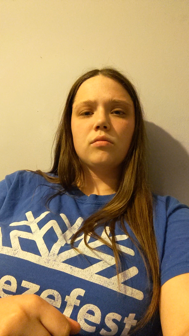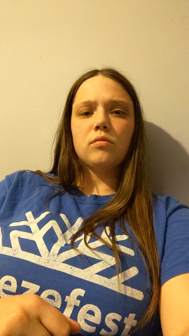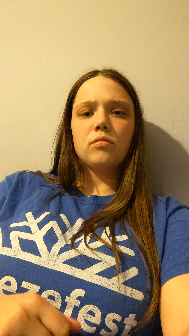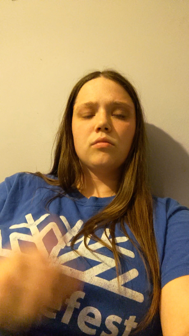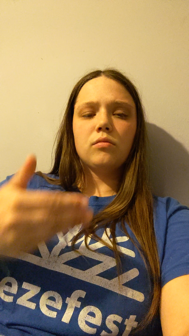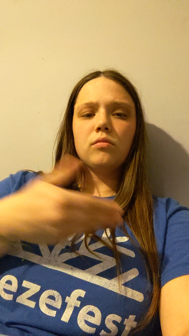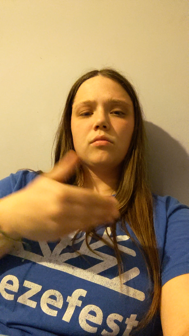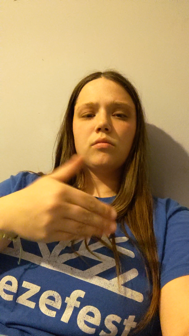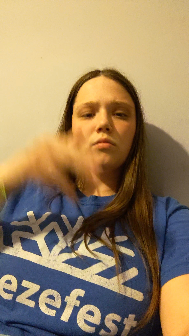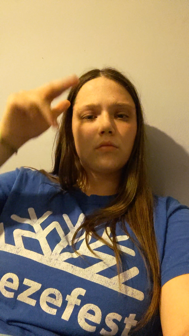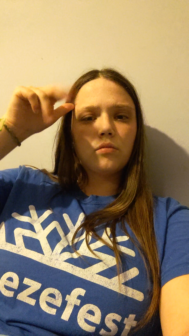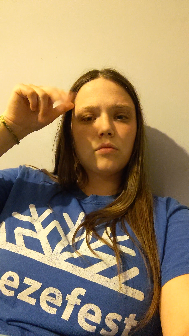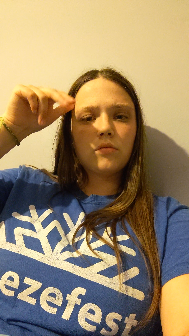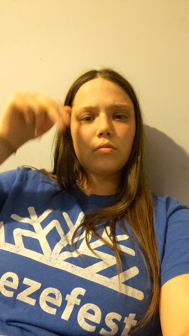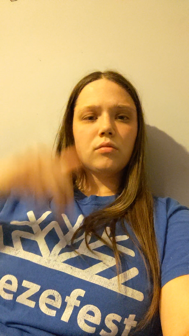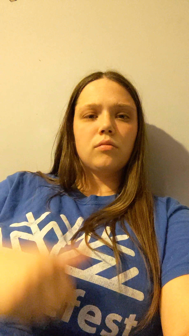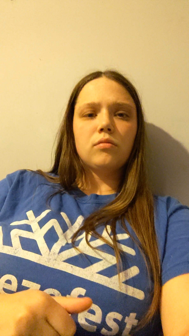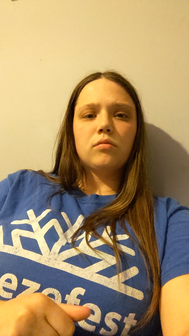pony